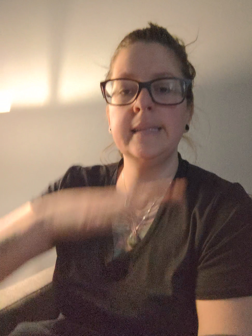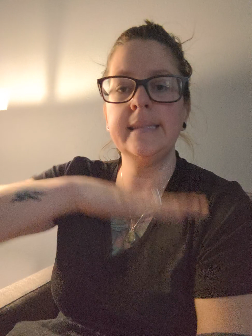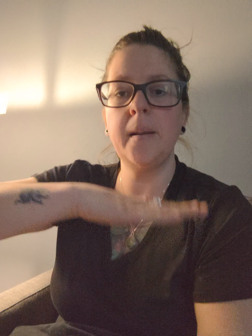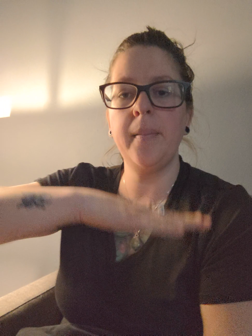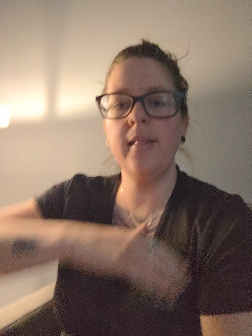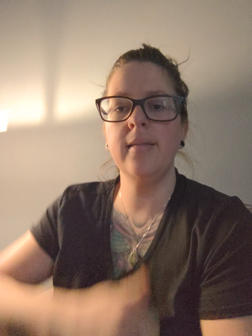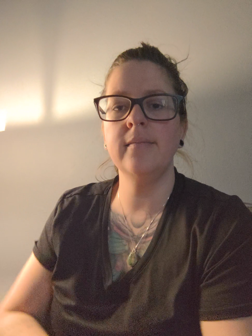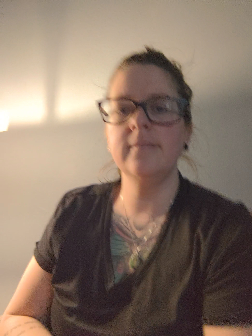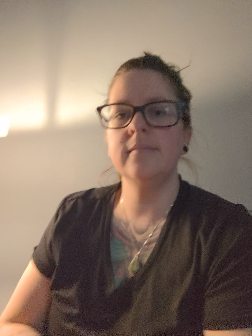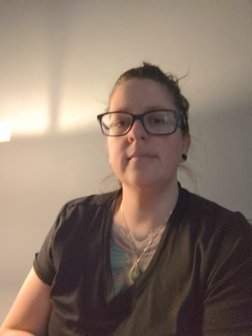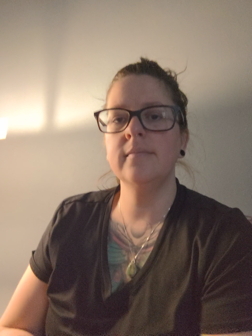table